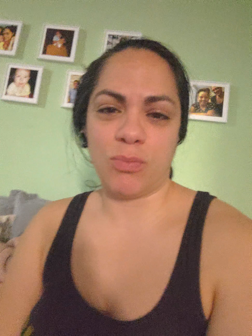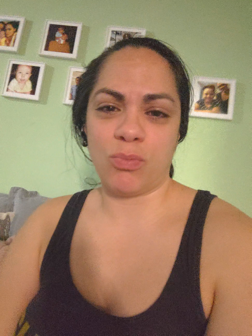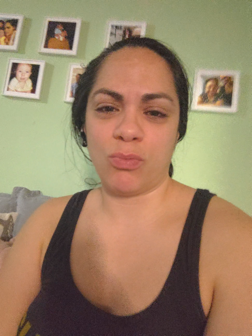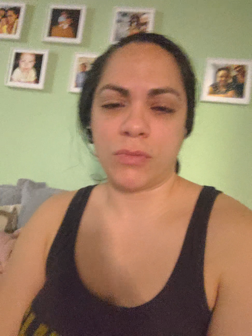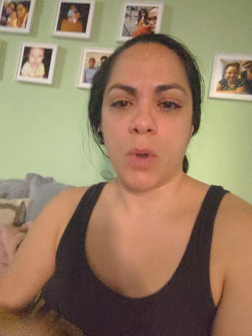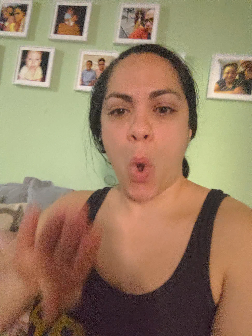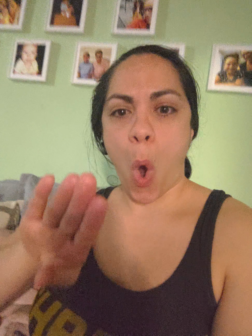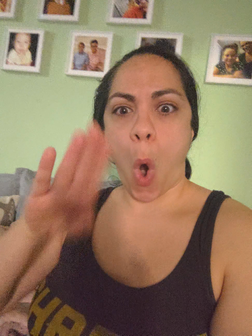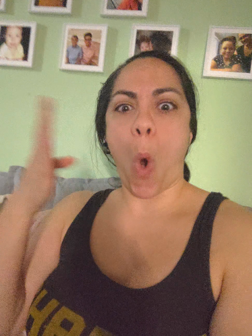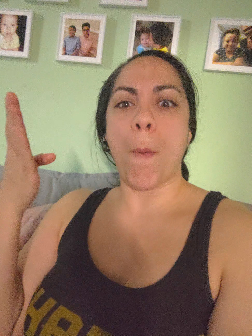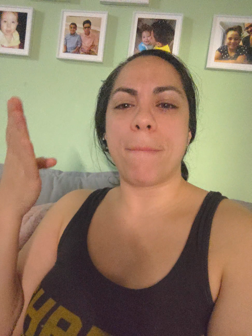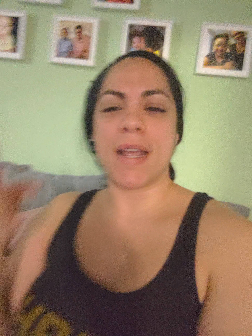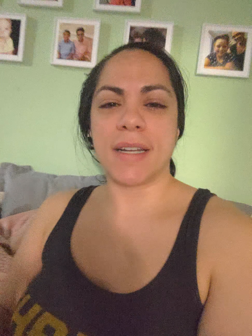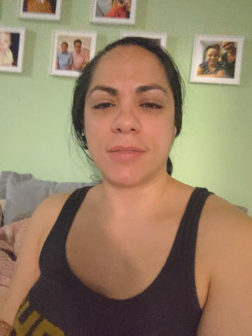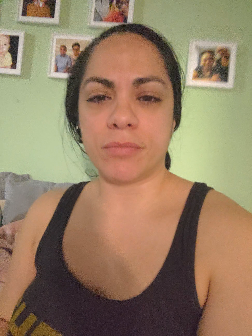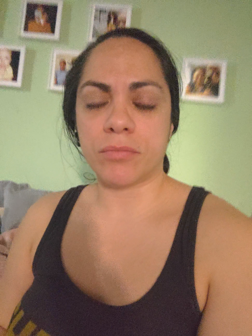open